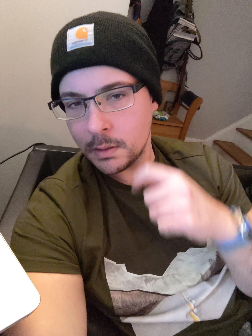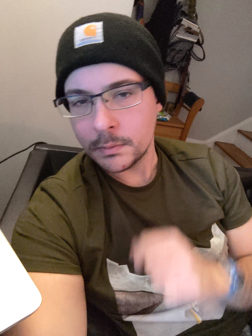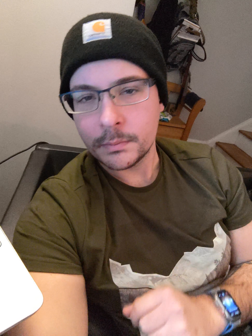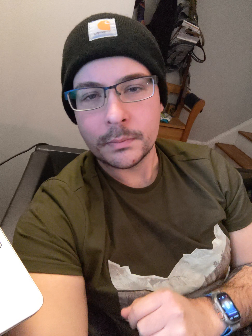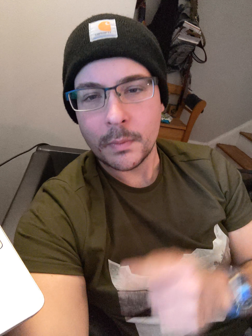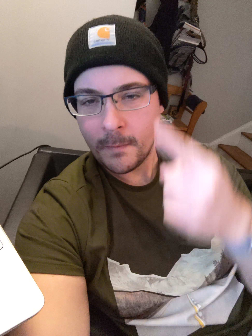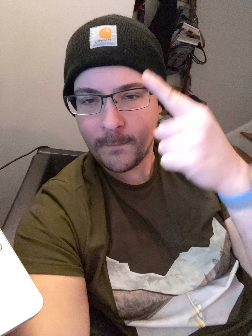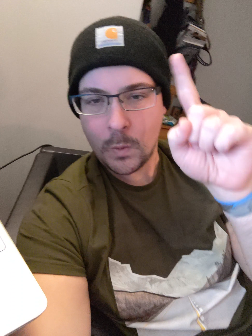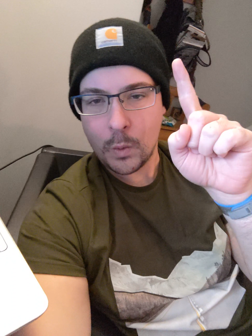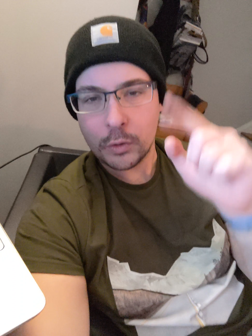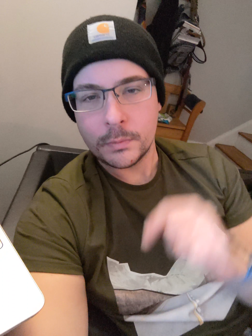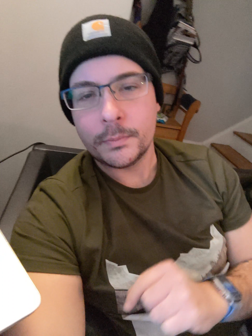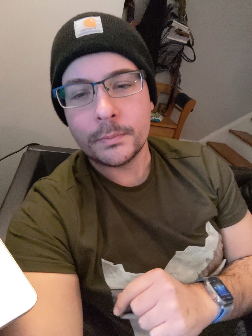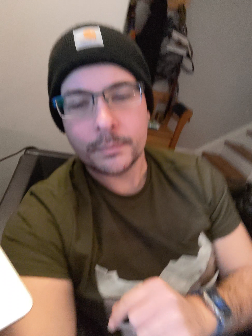for